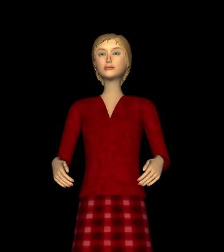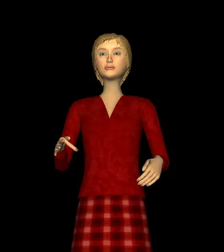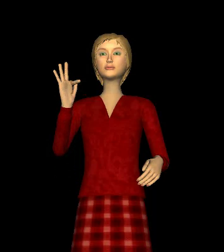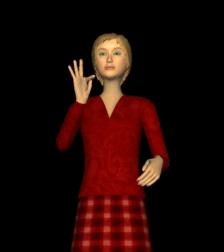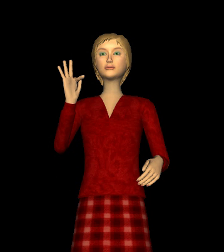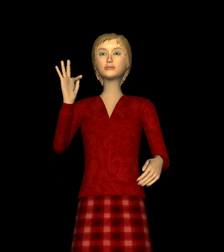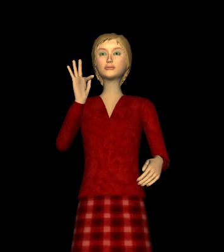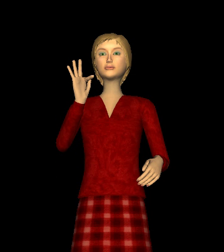أخ